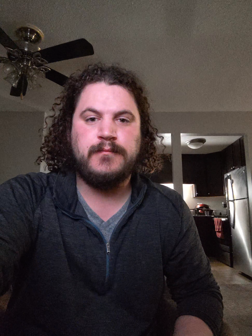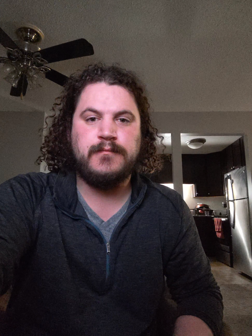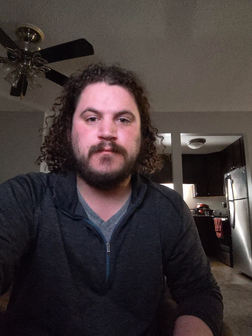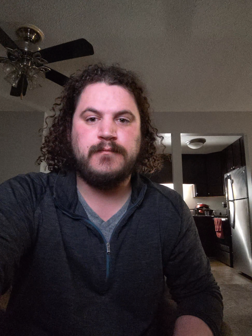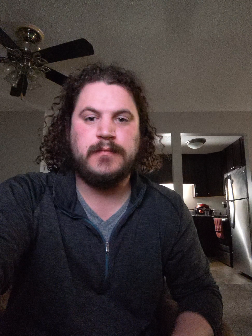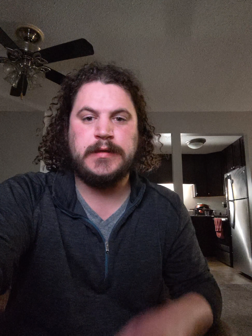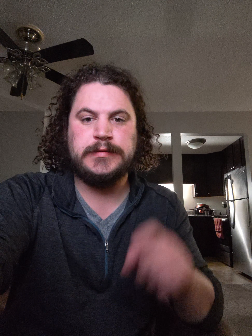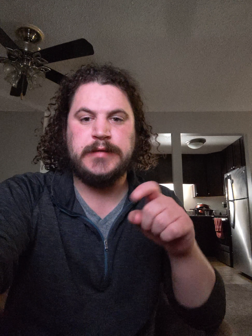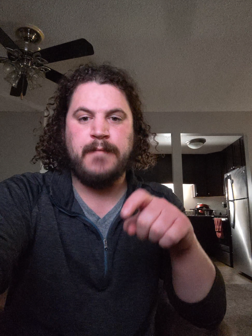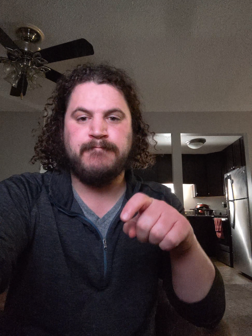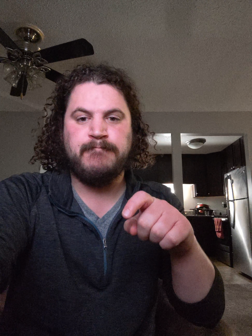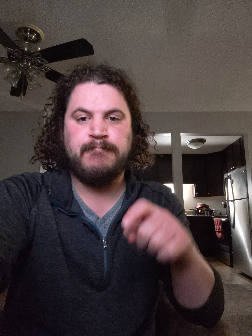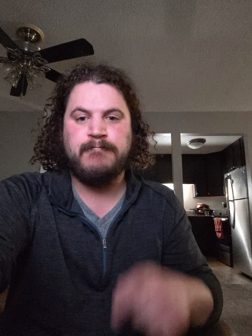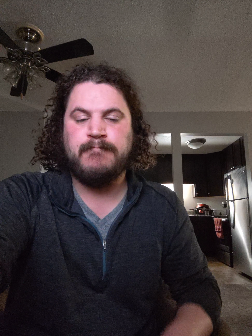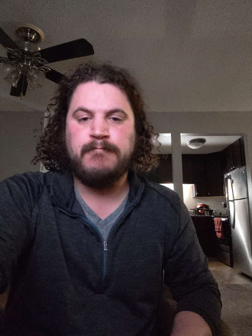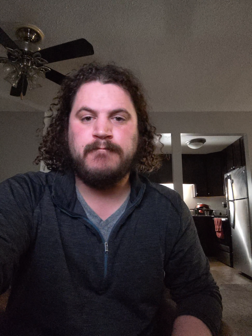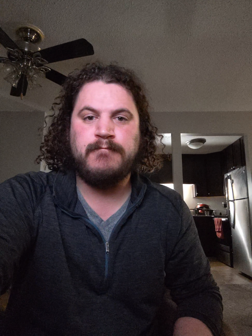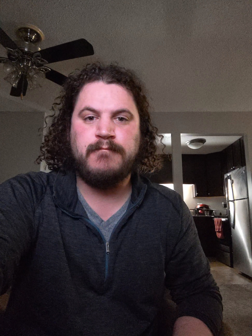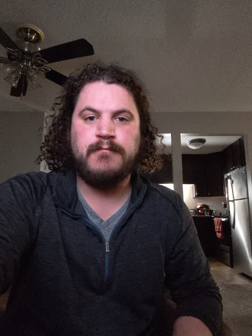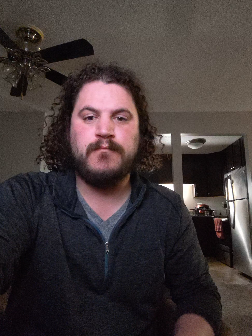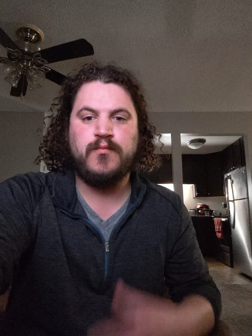time